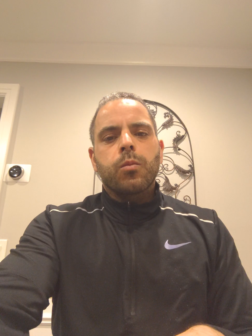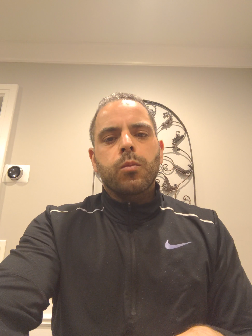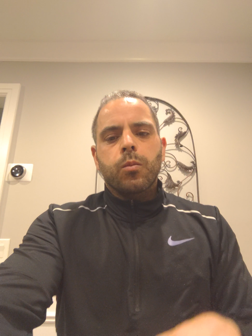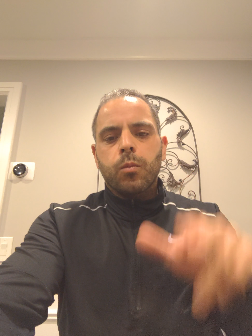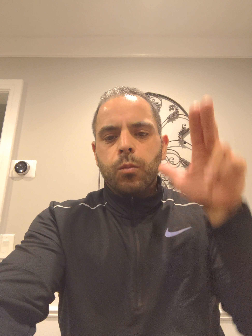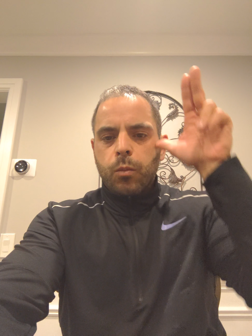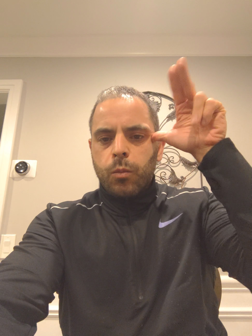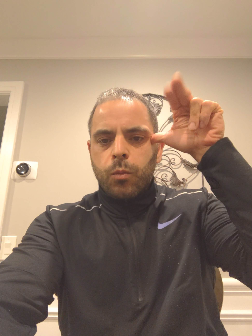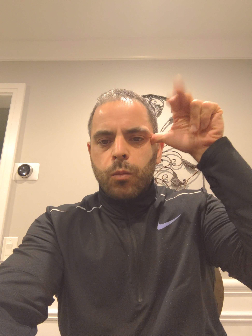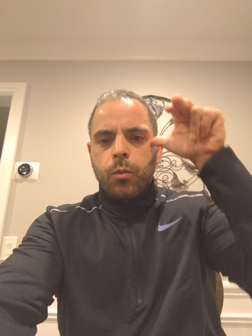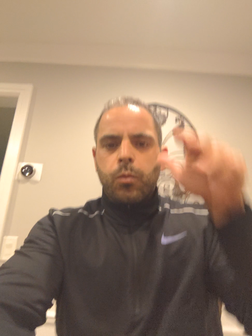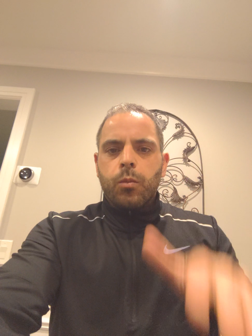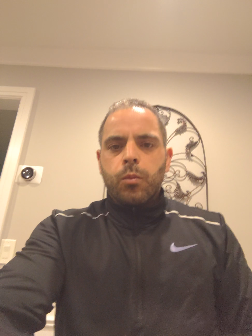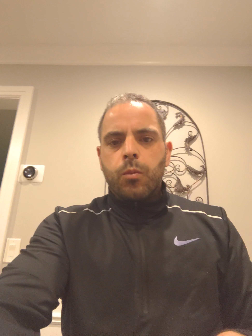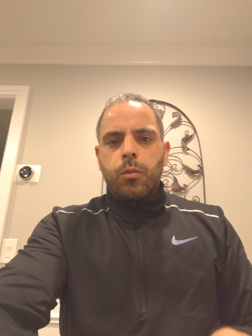horse